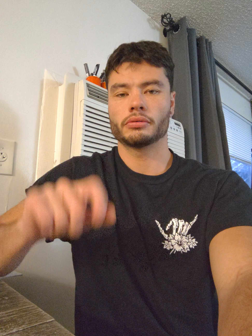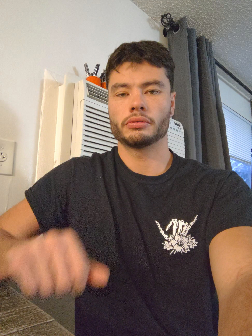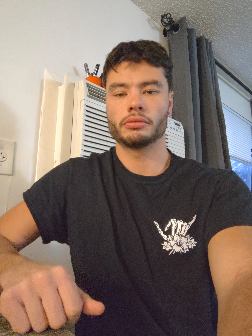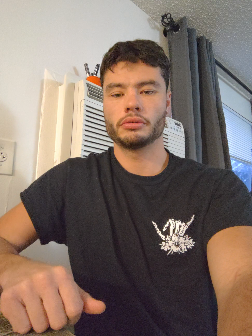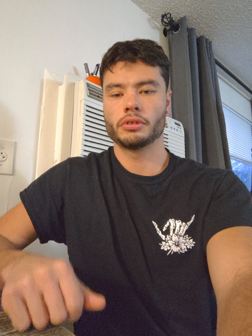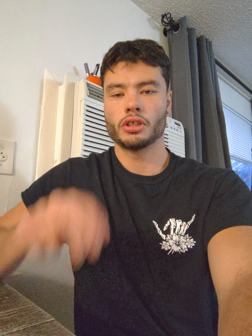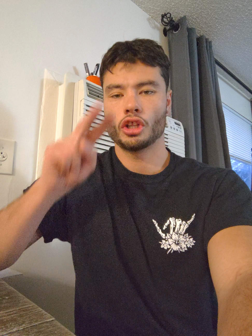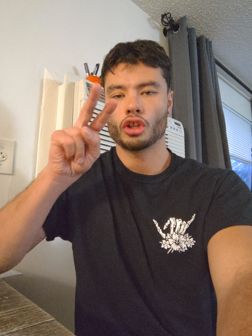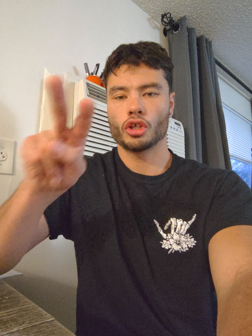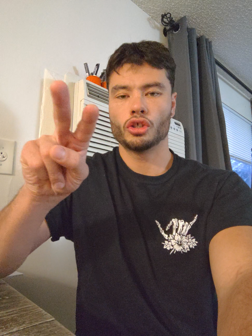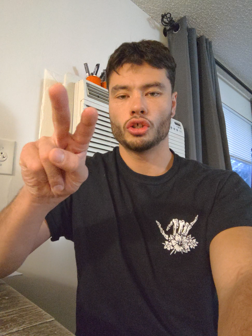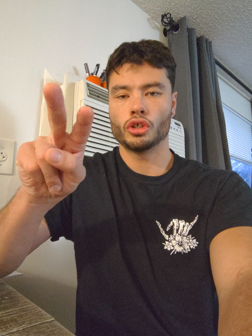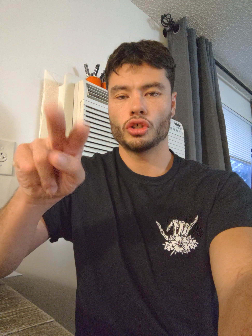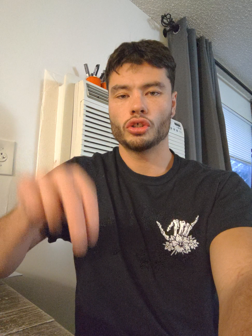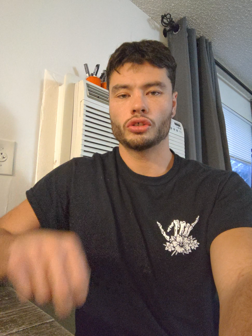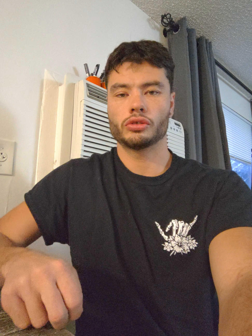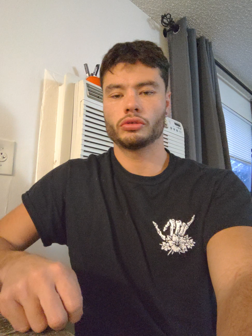look